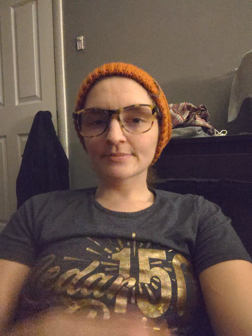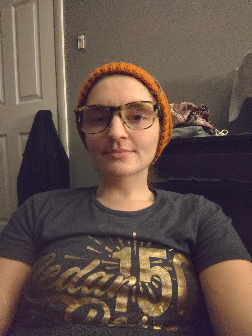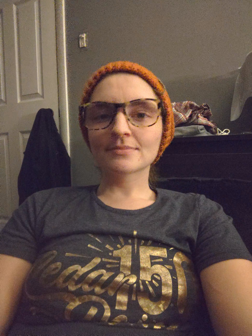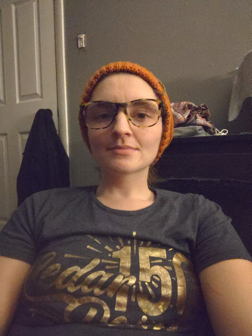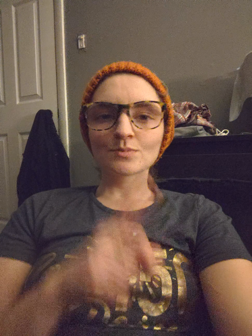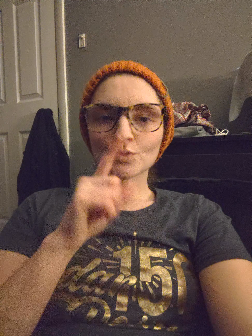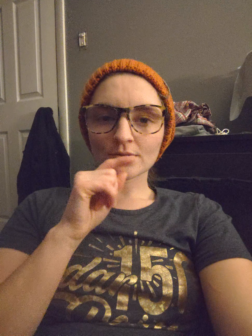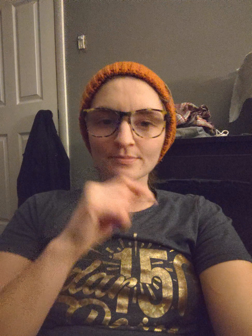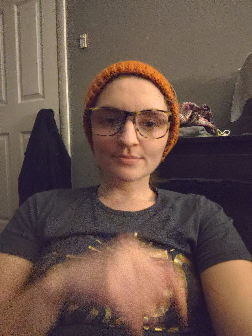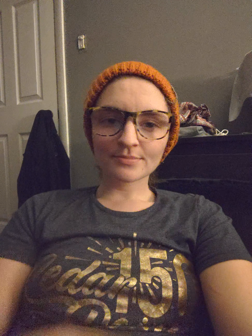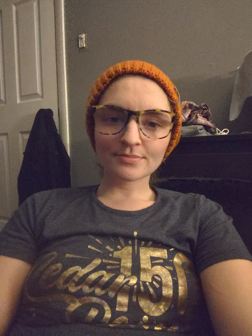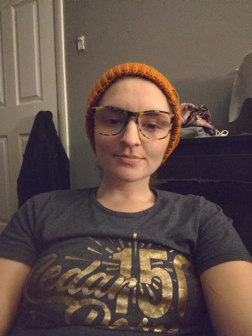bird